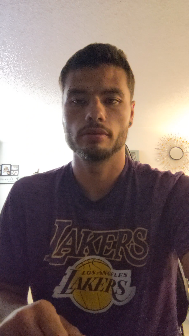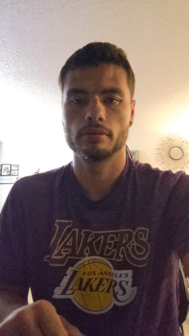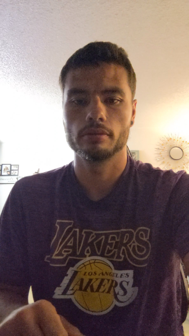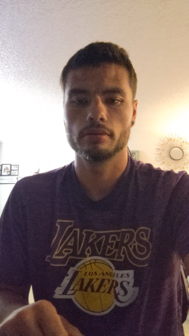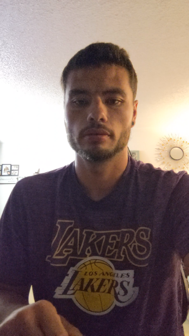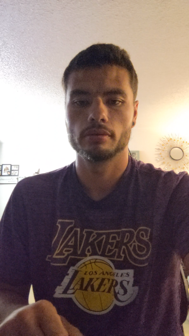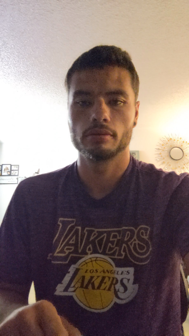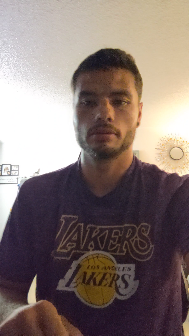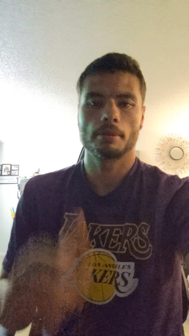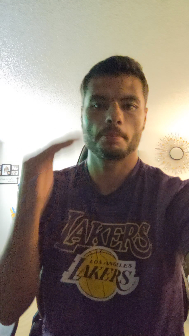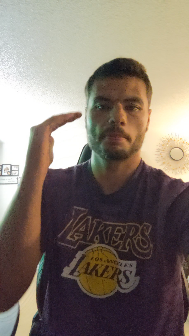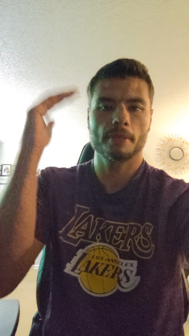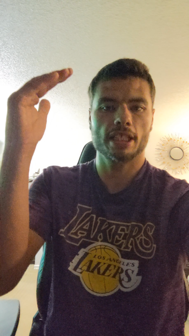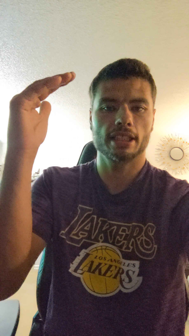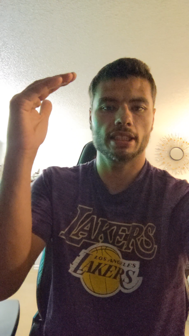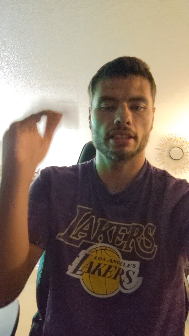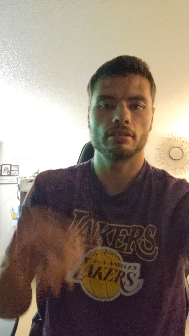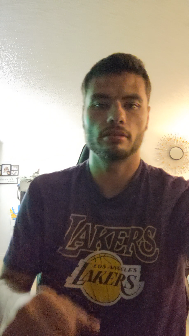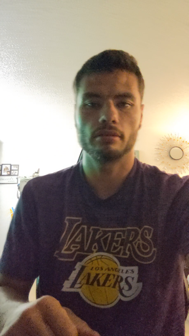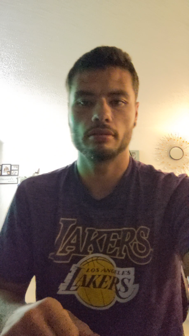big